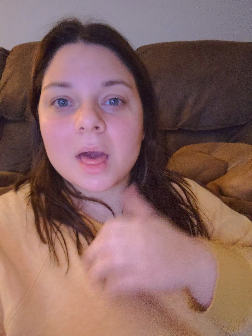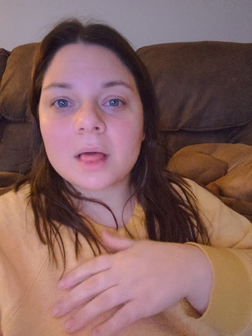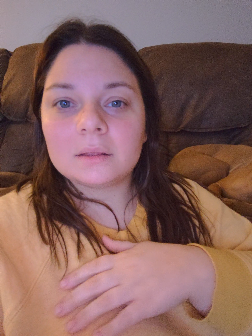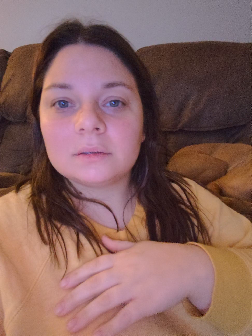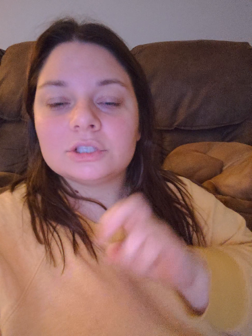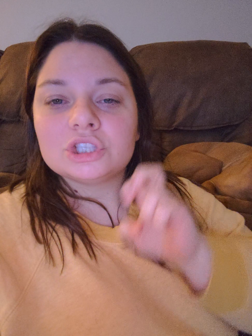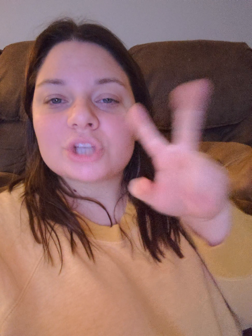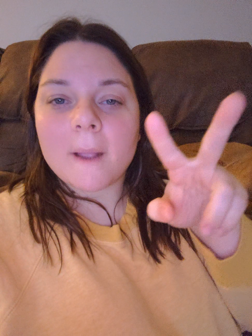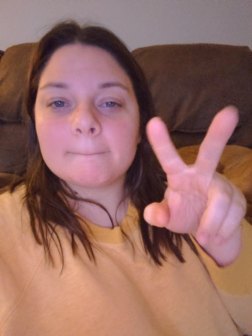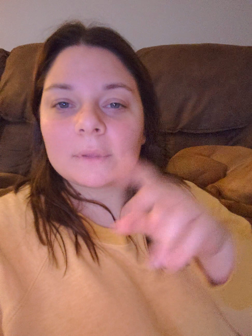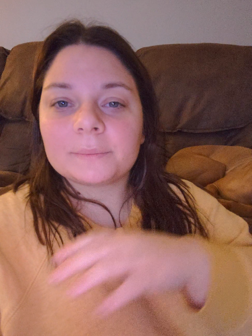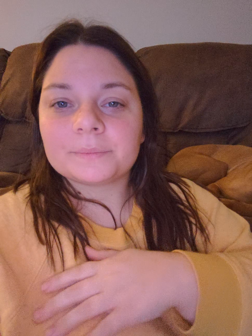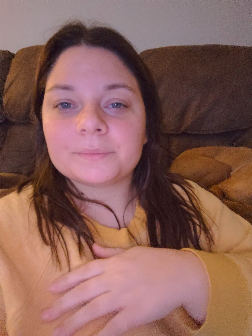jump